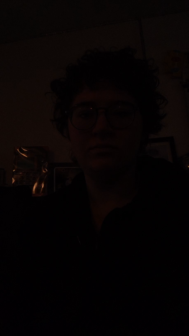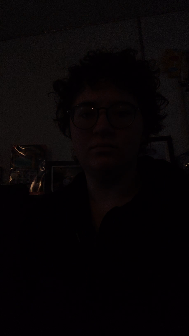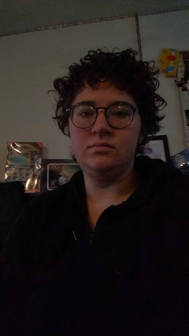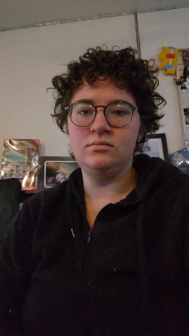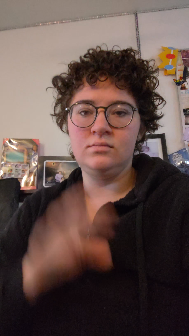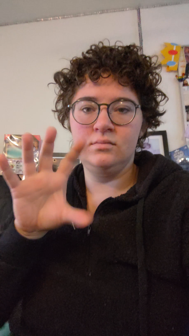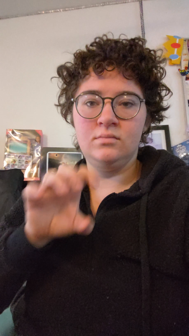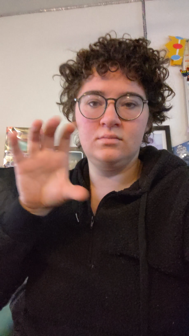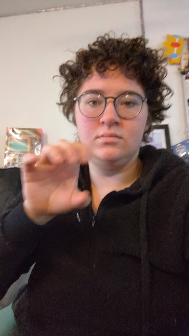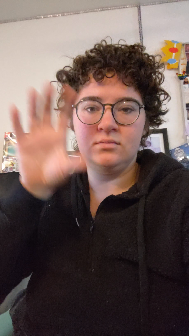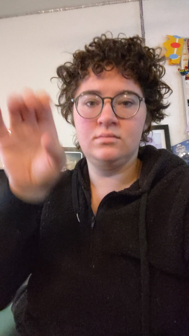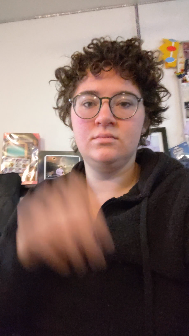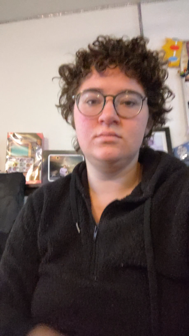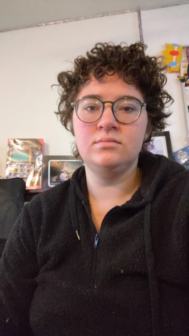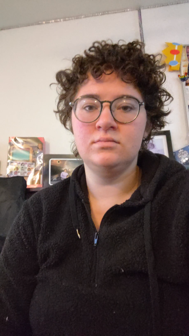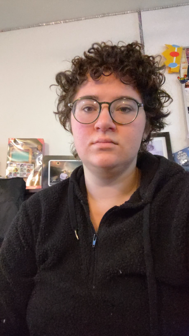climb